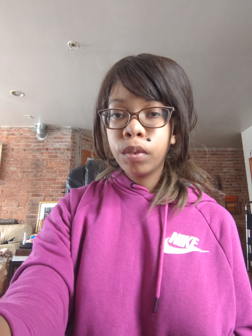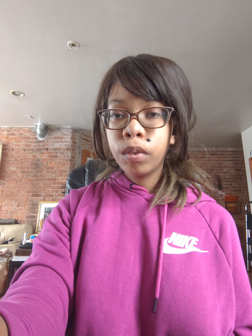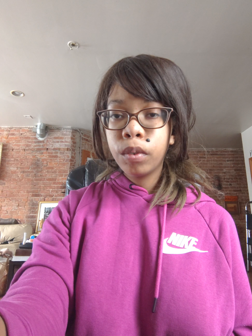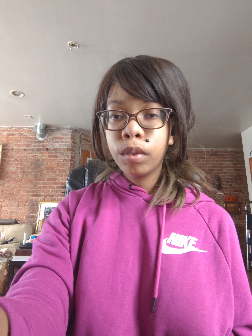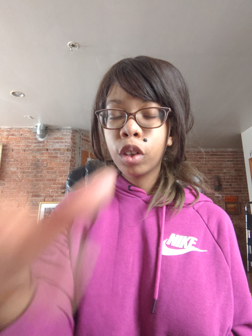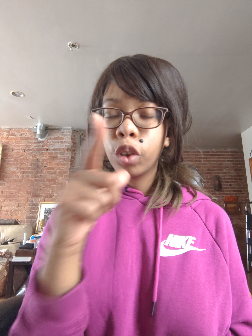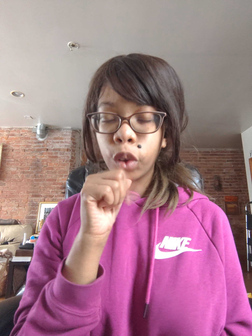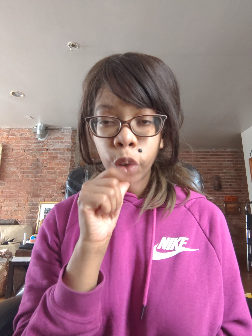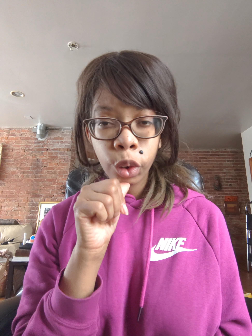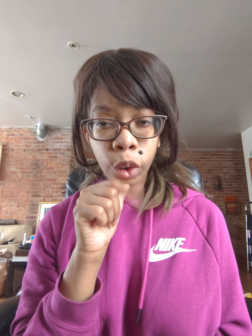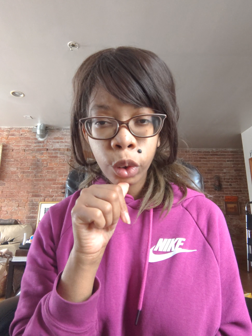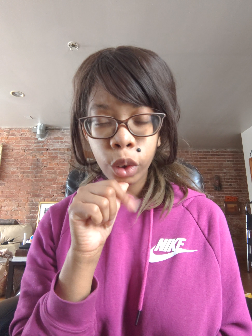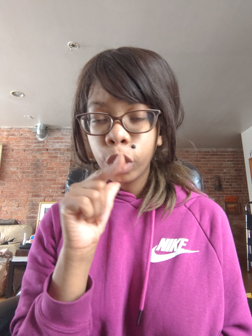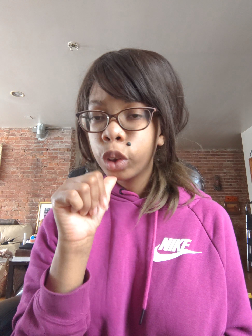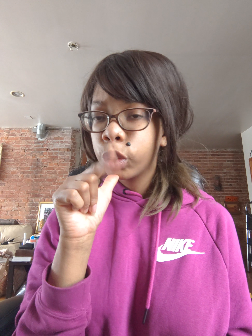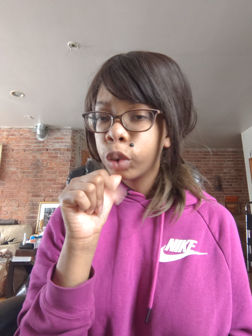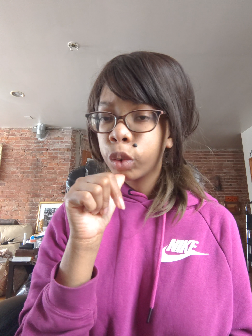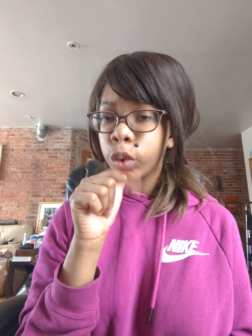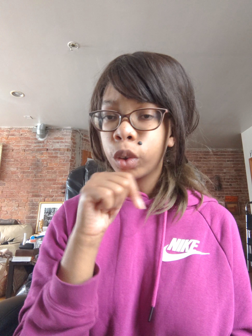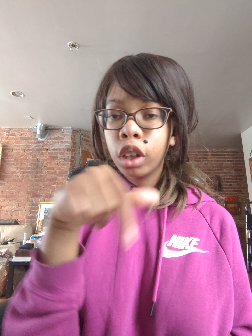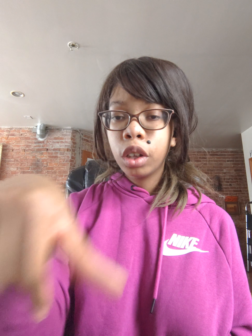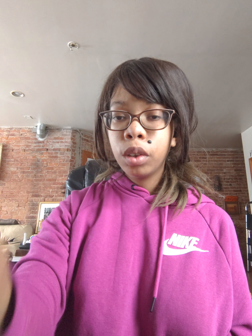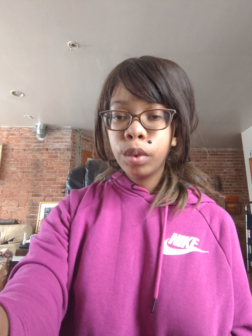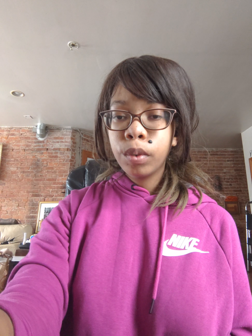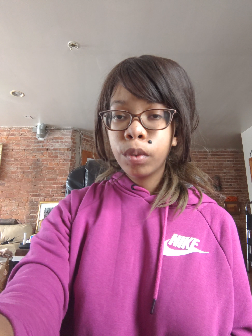who